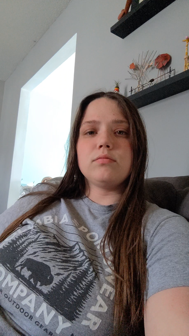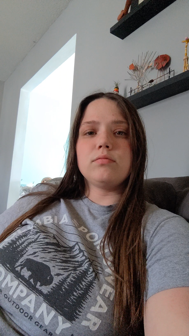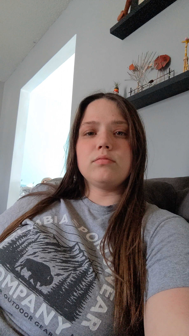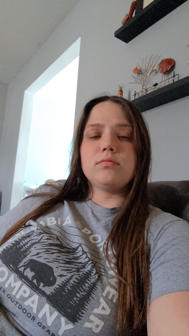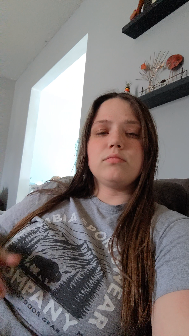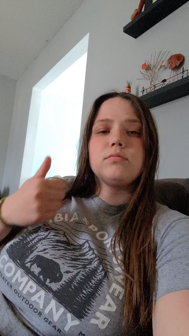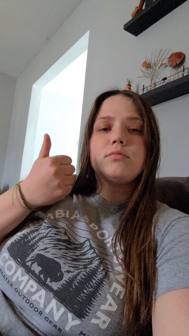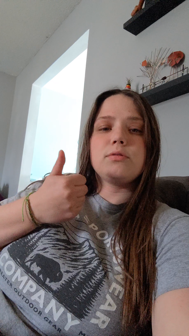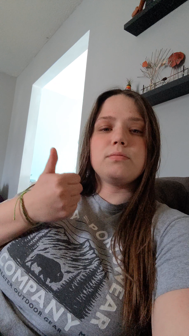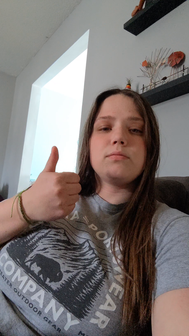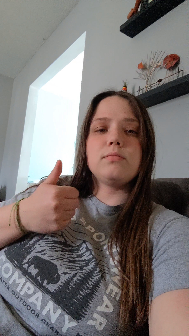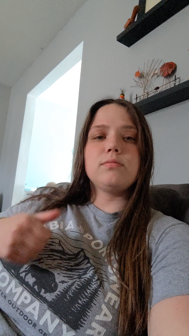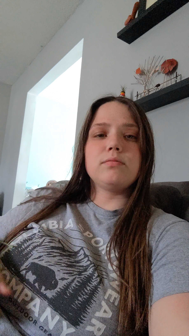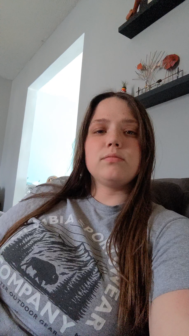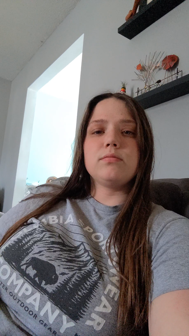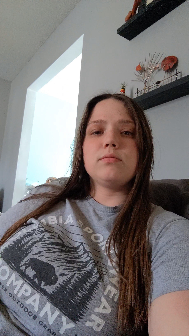game